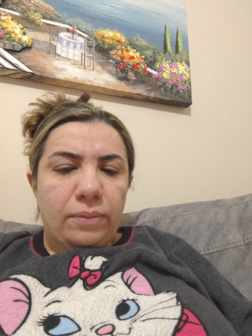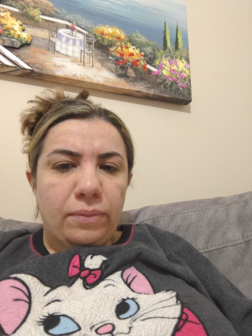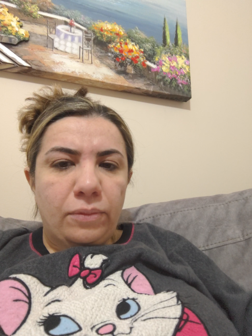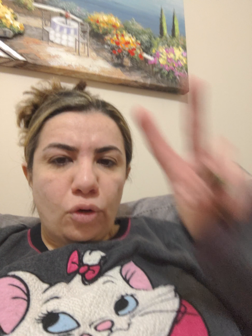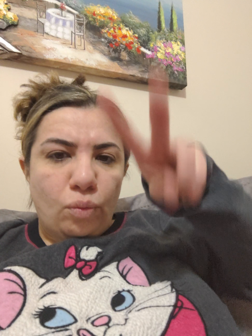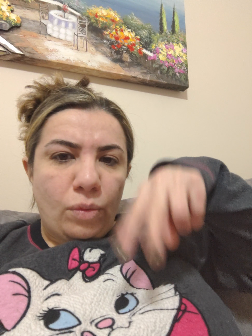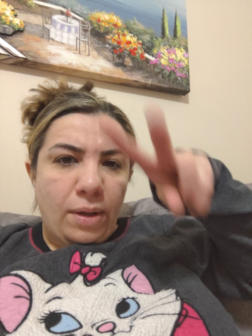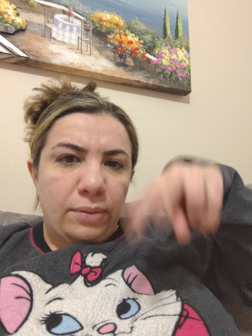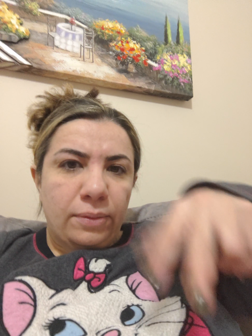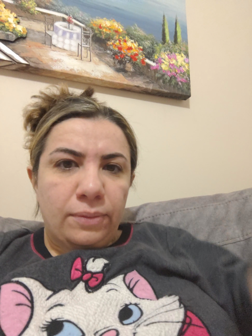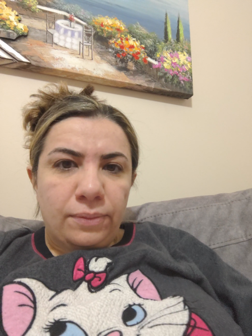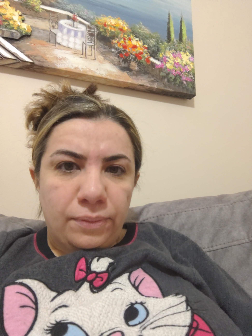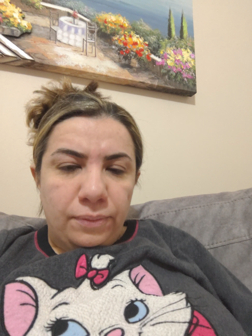read